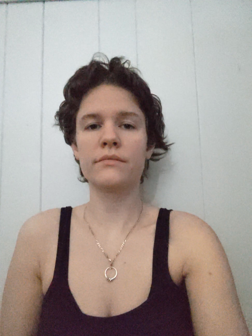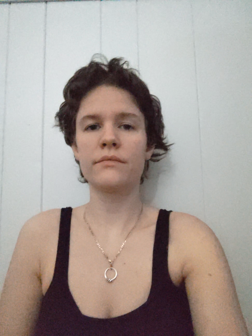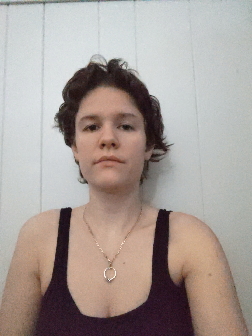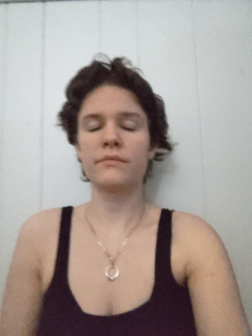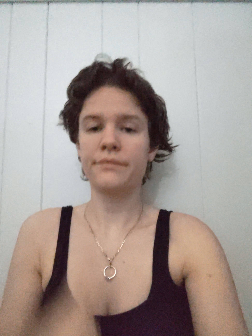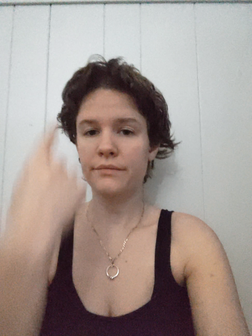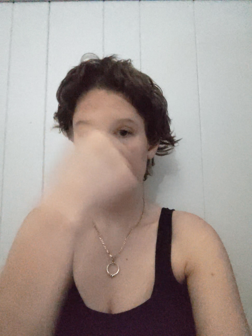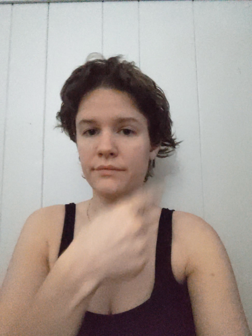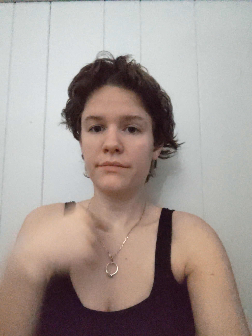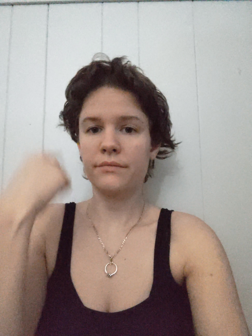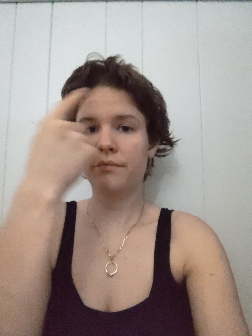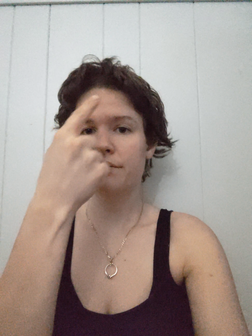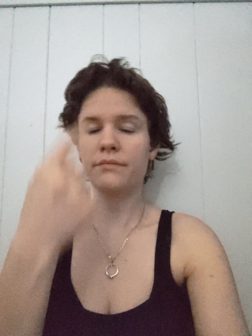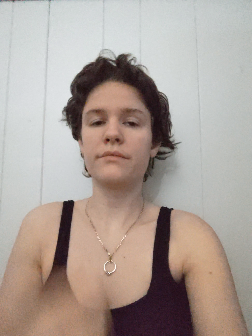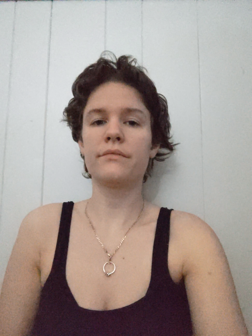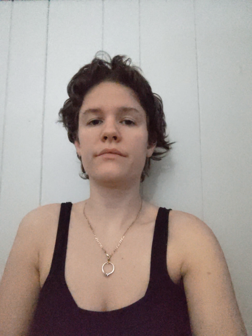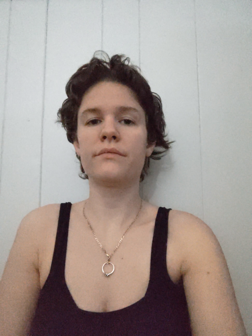face